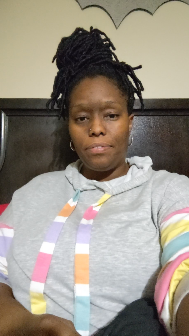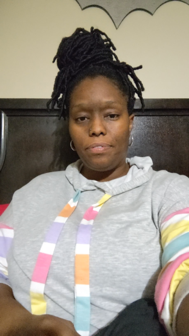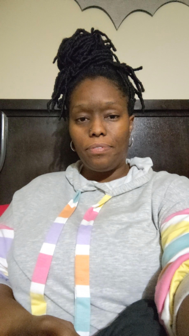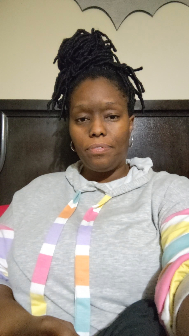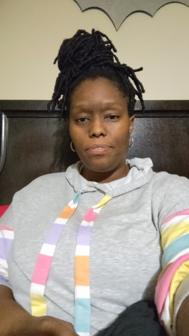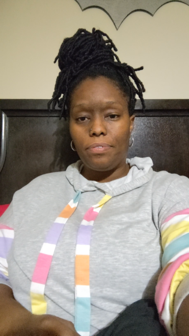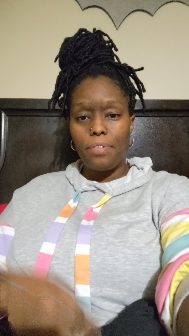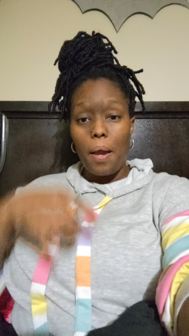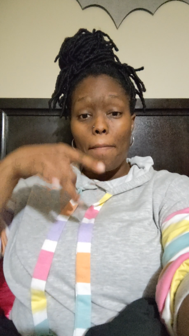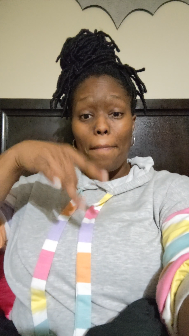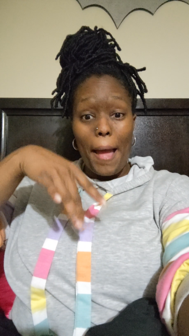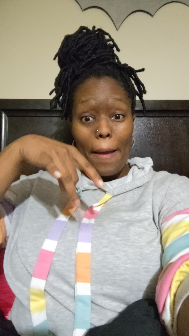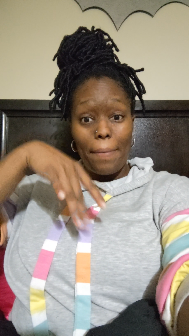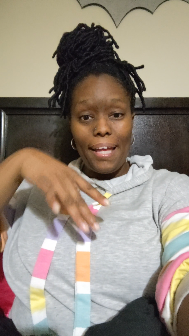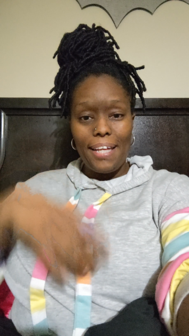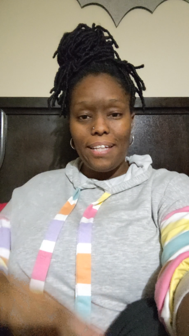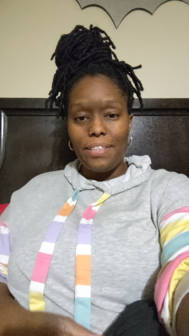pumpkin